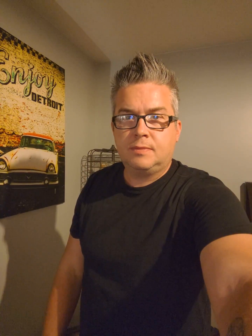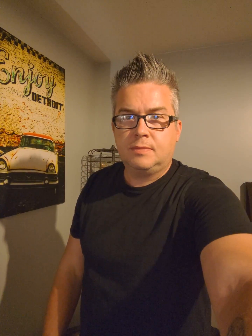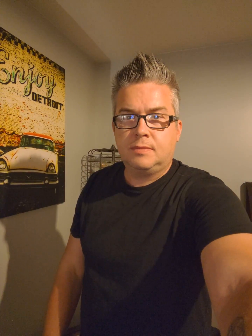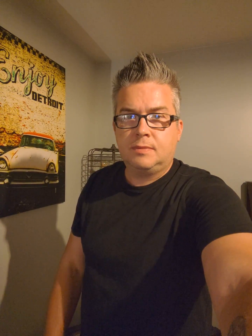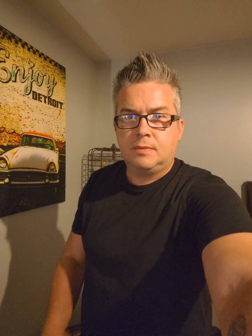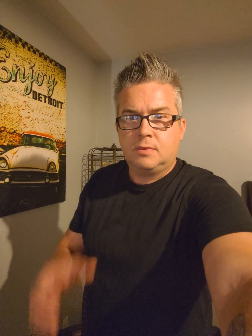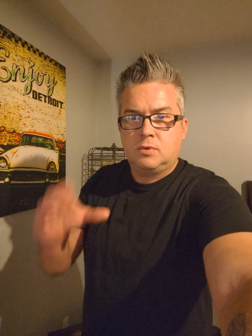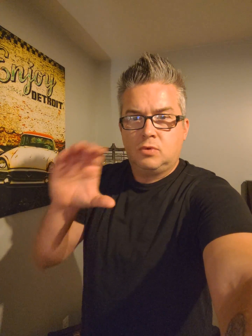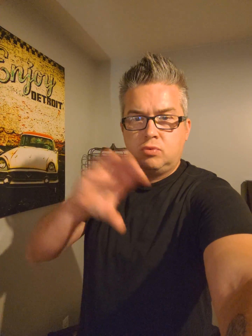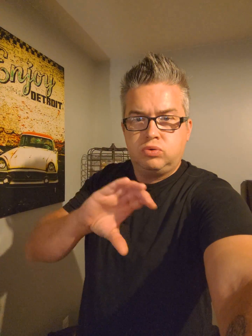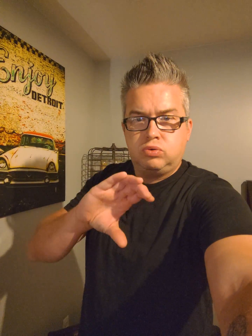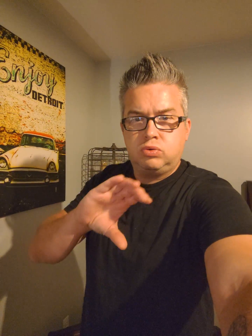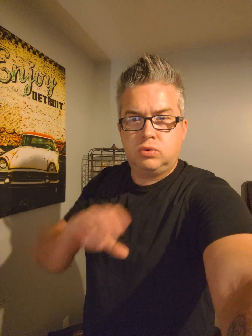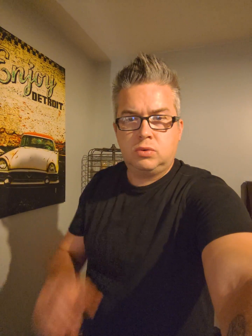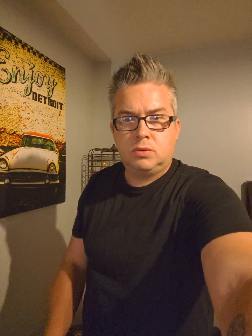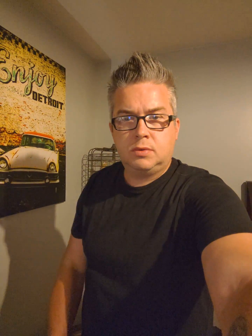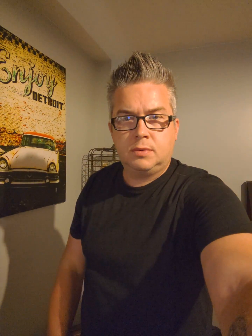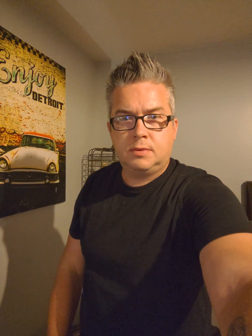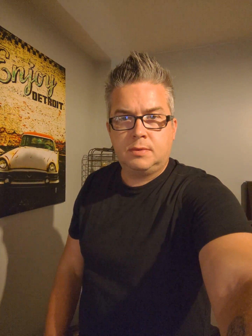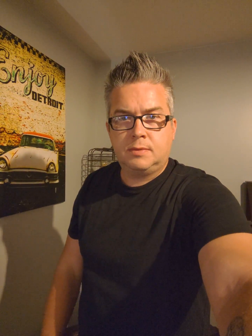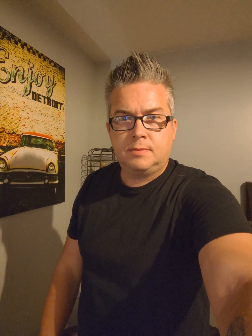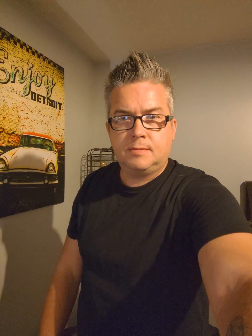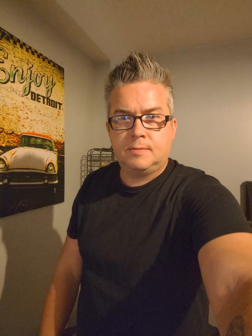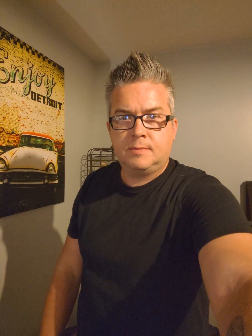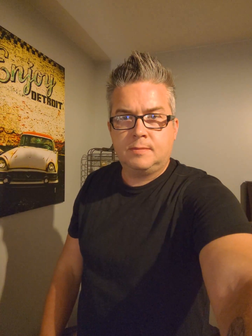pour